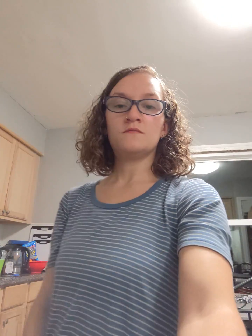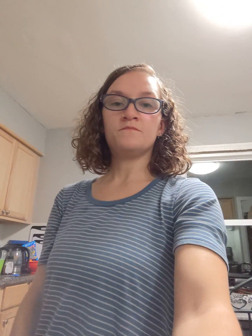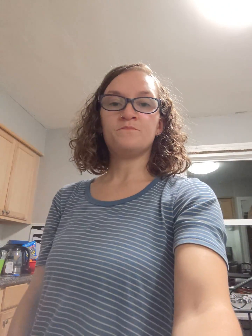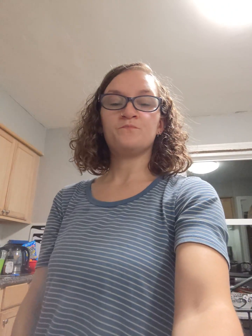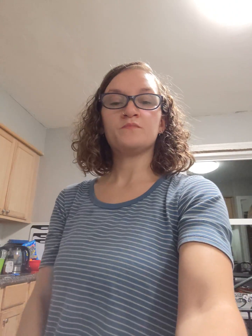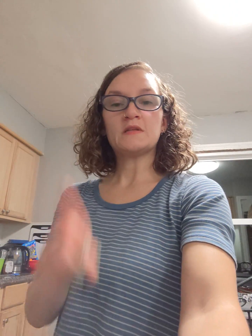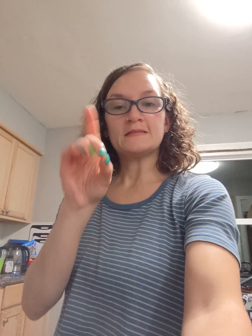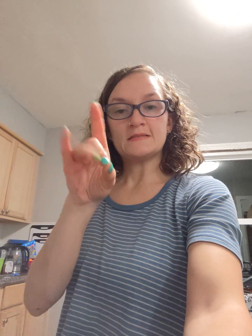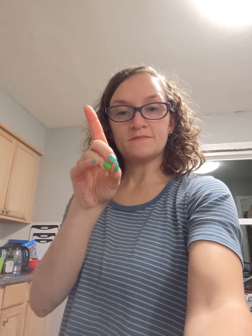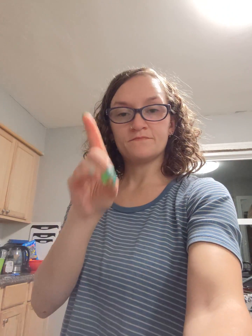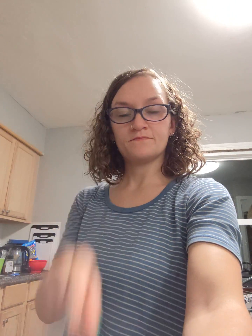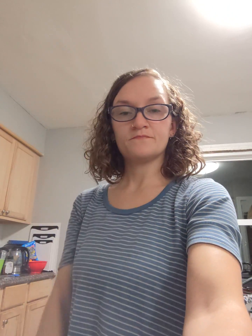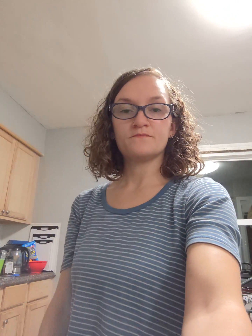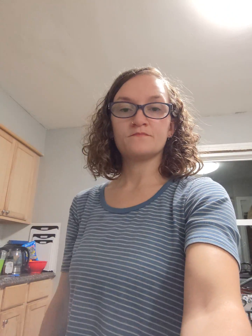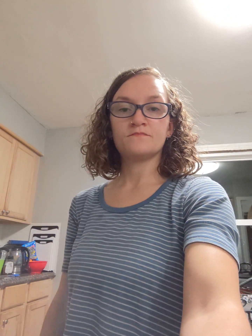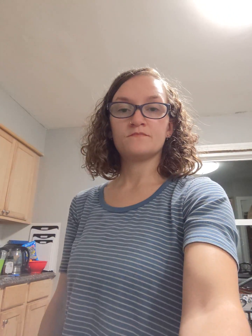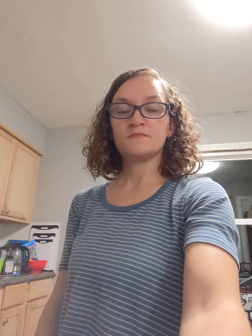did